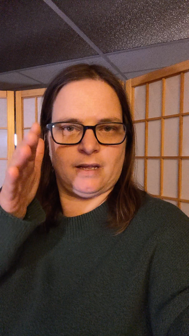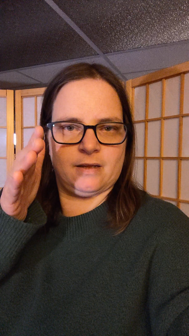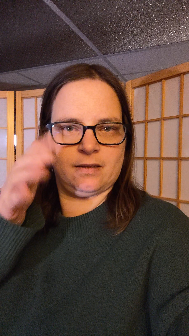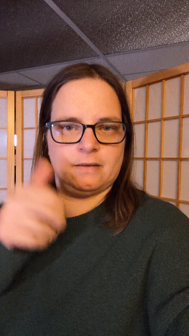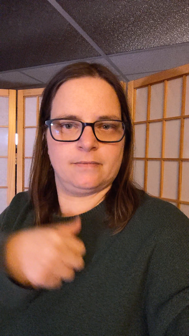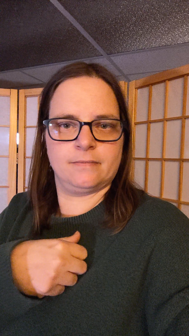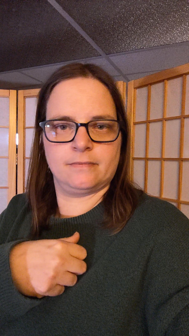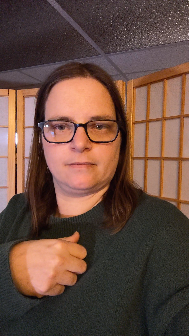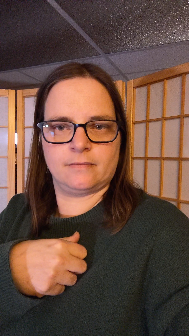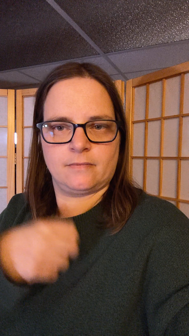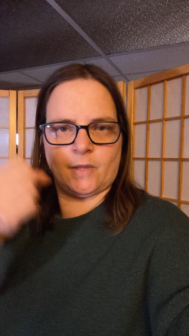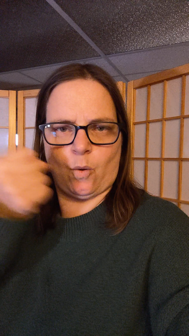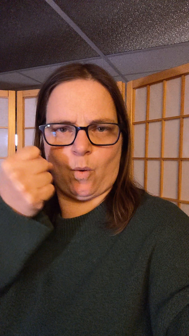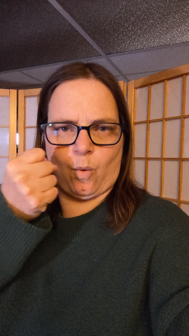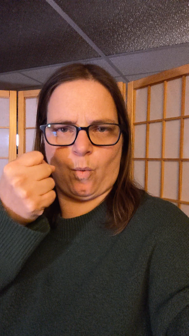hold